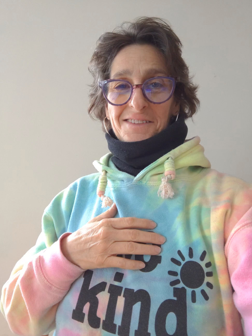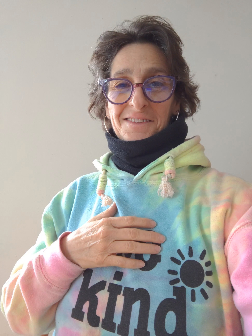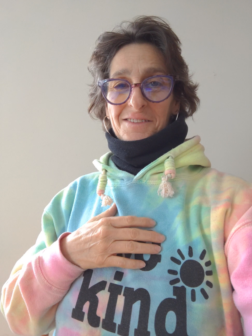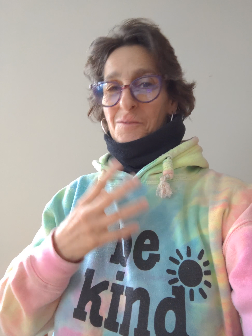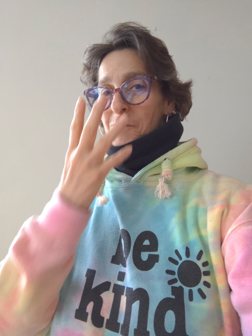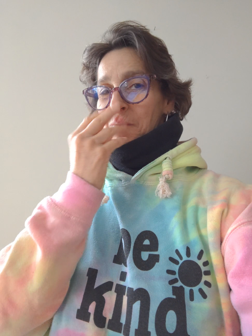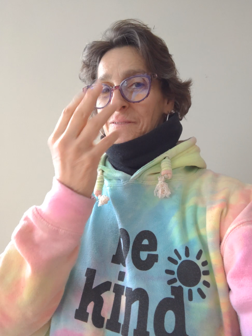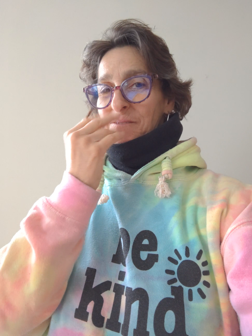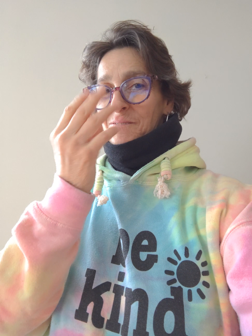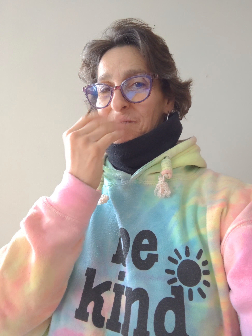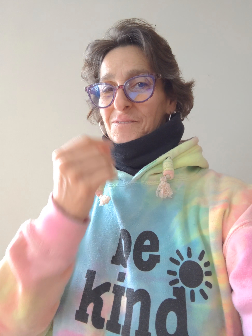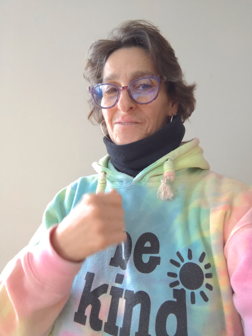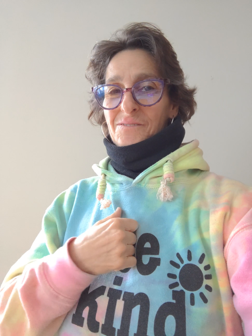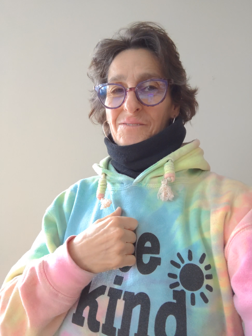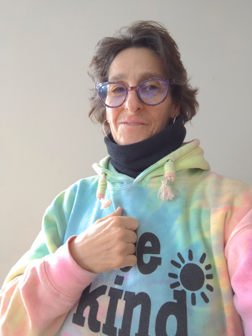wolf